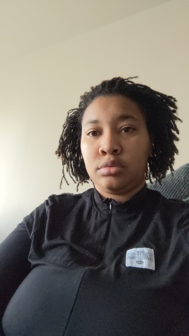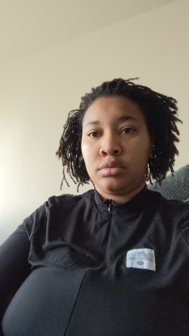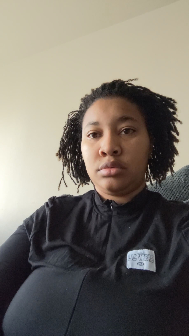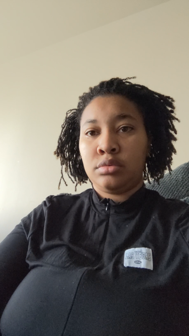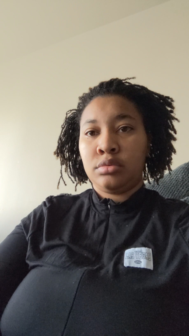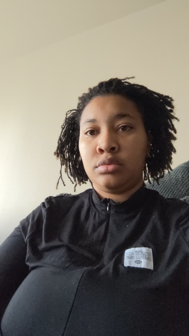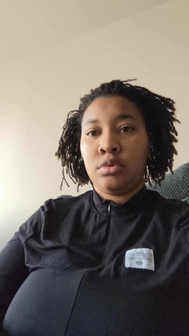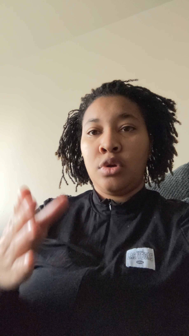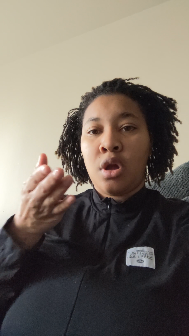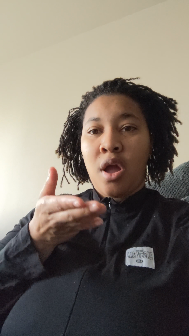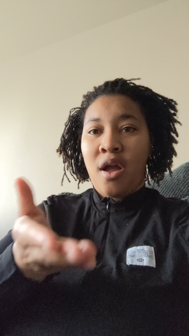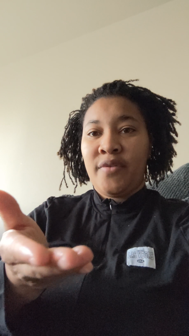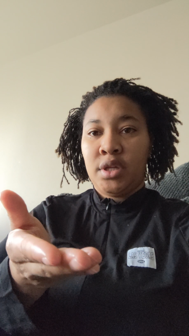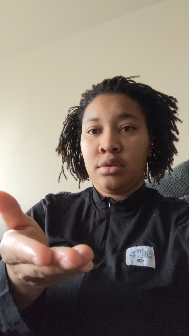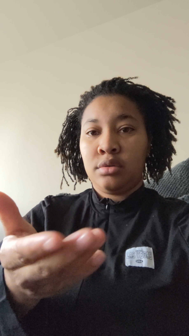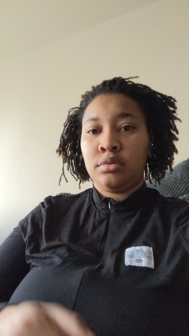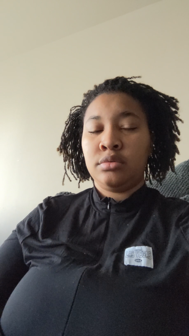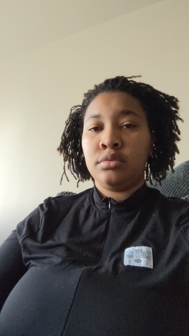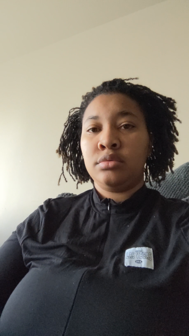oven